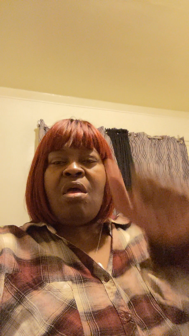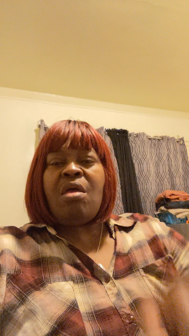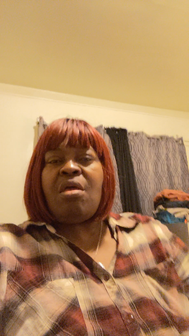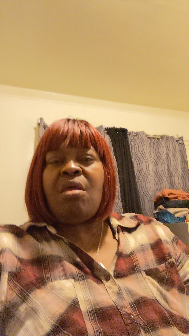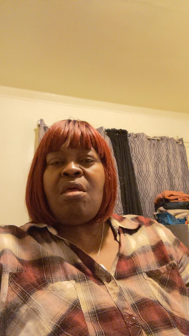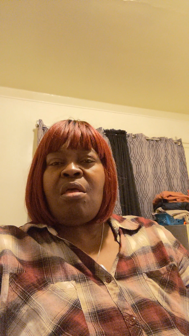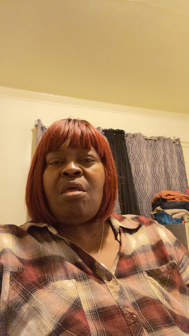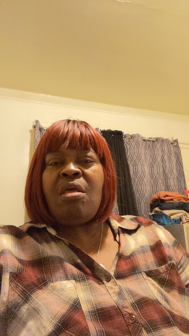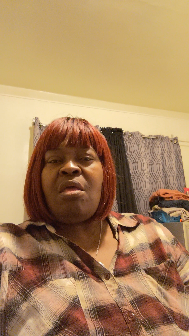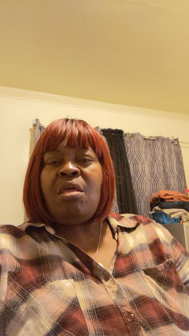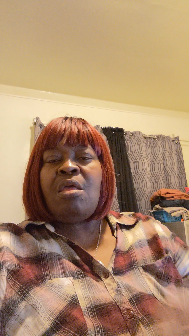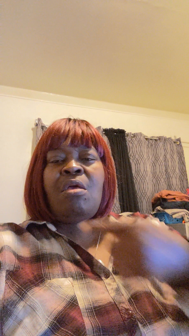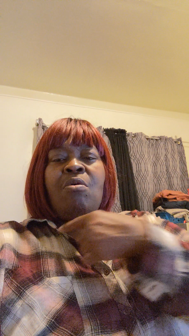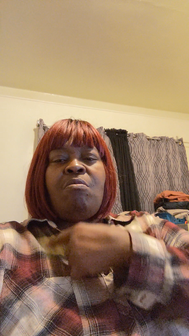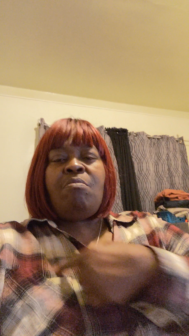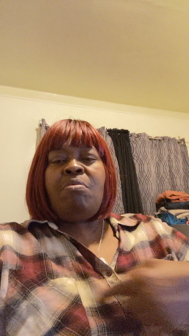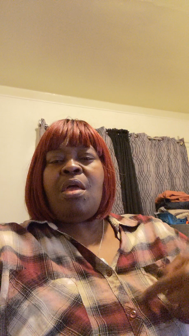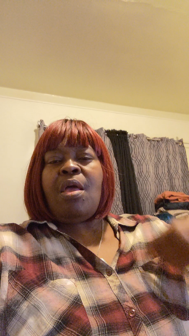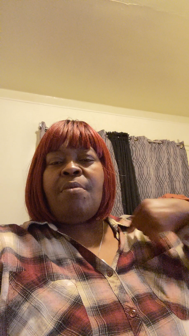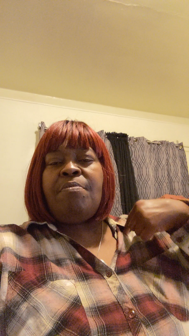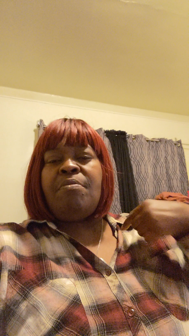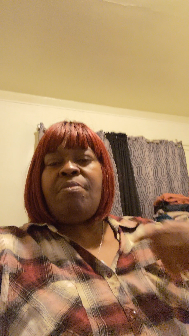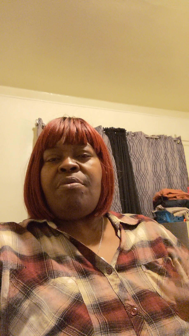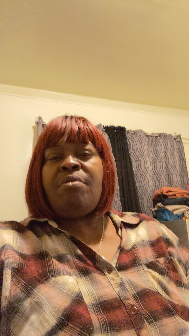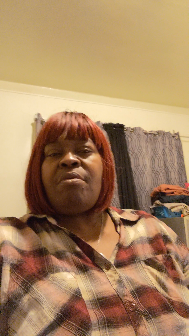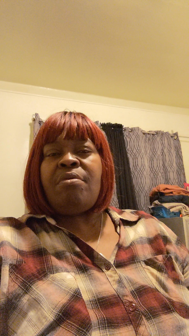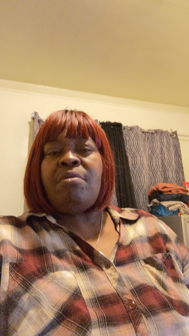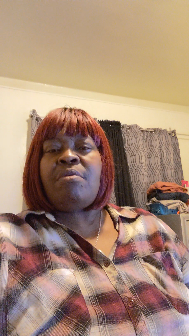bib